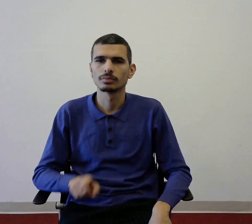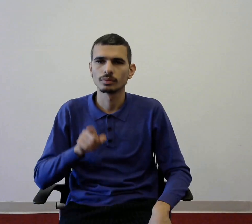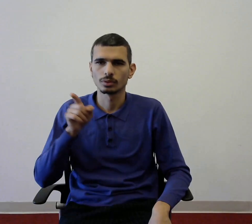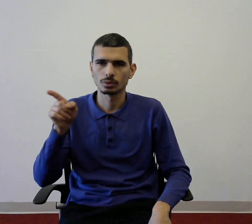O